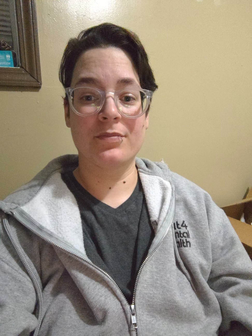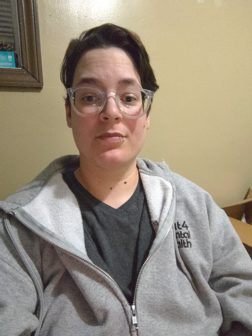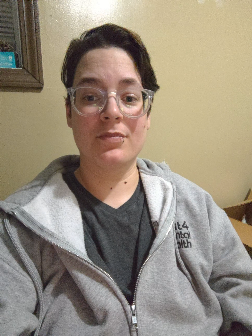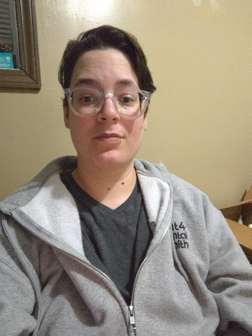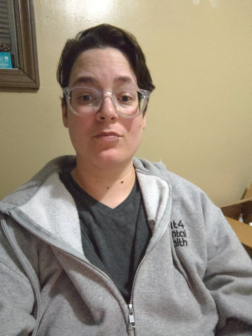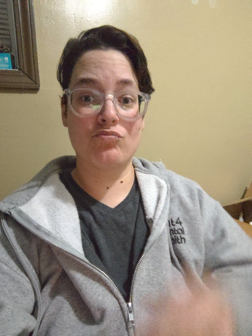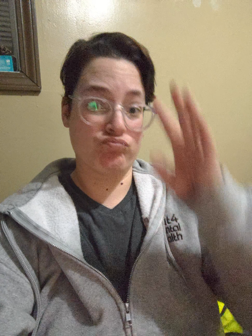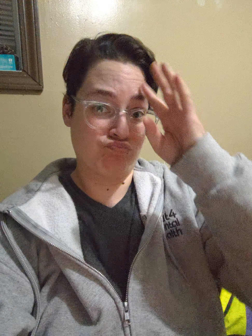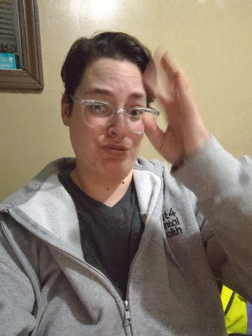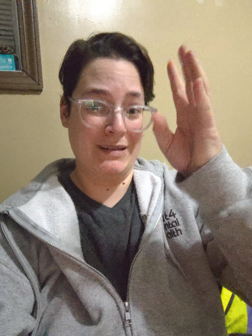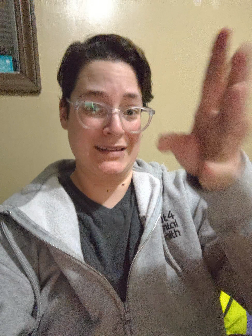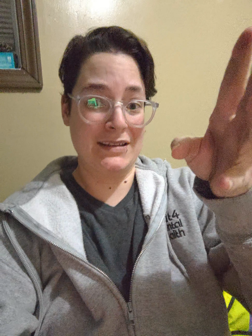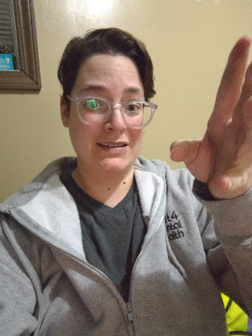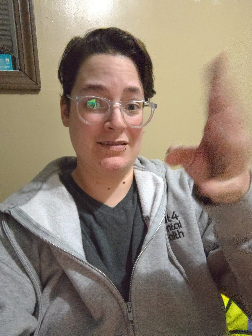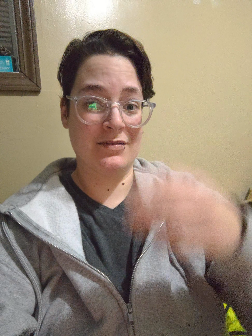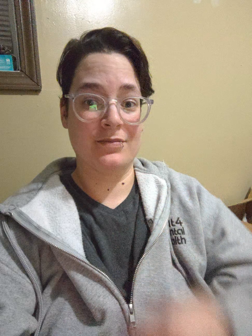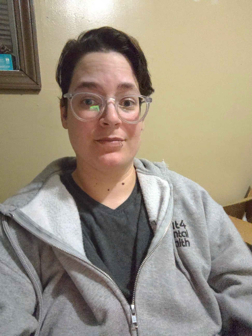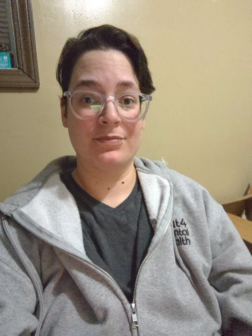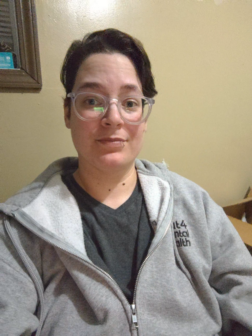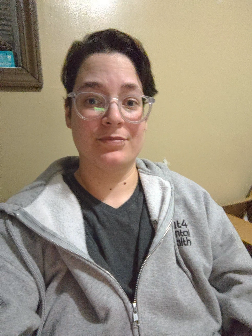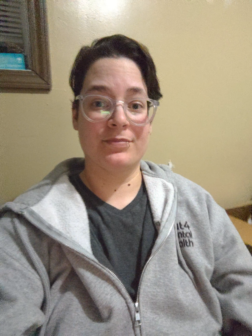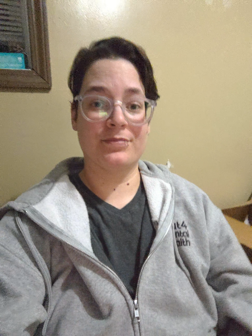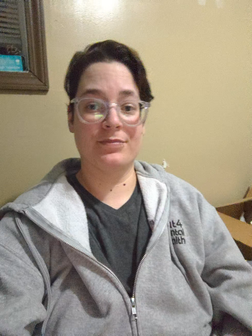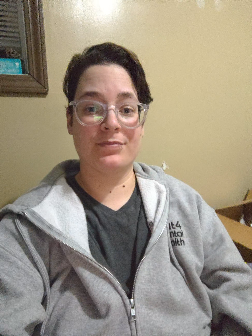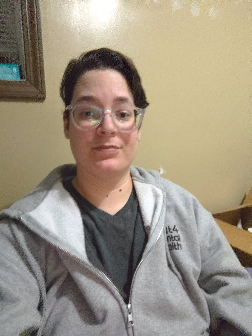pretend